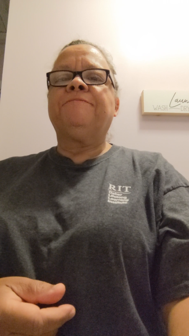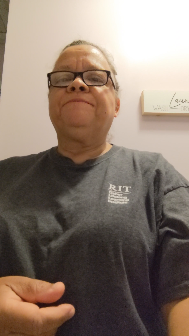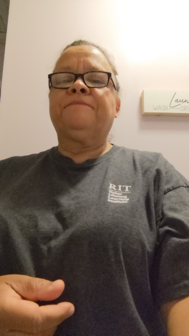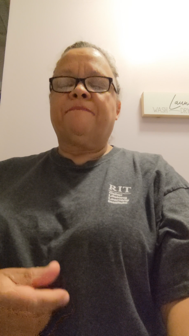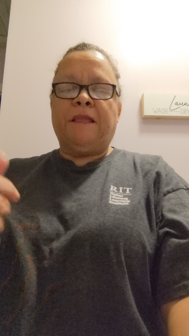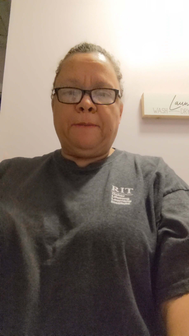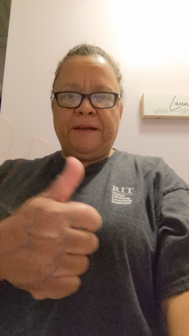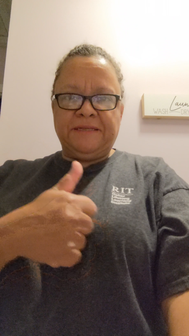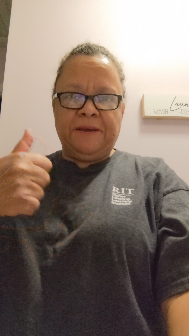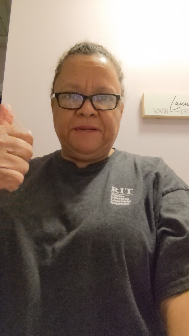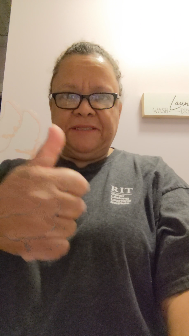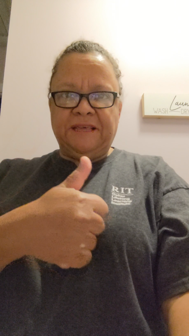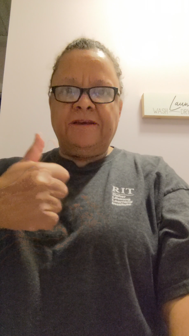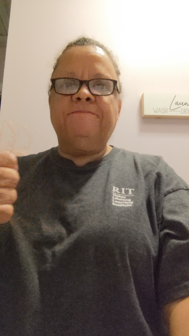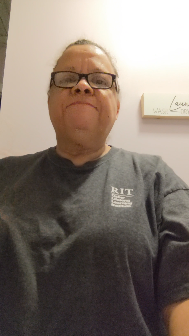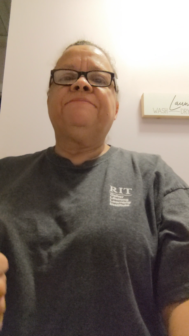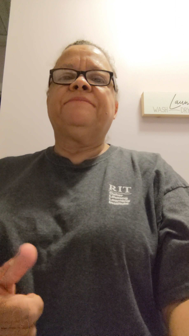basement